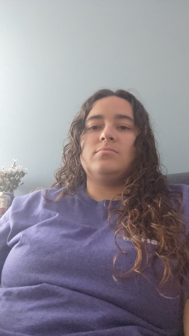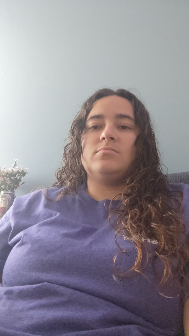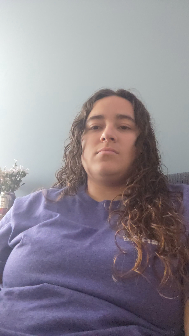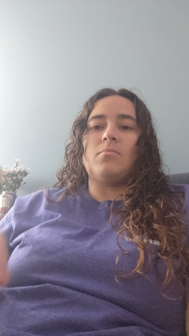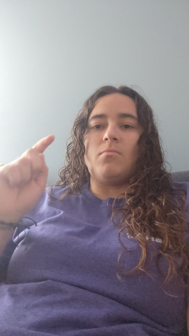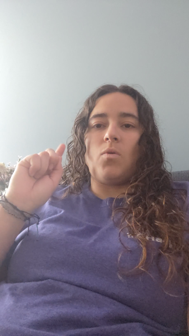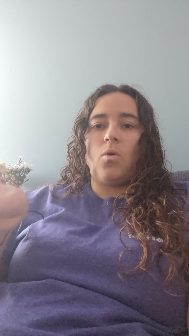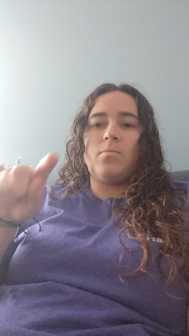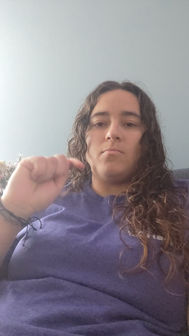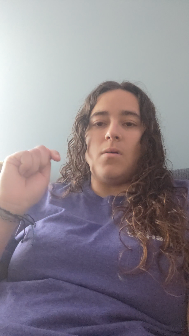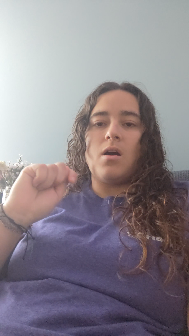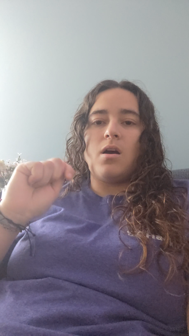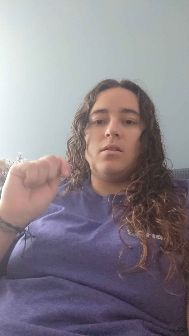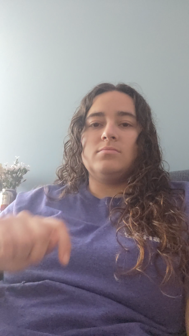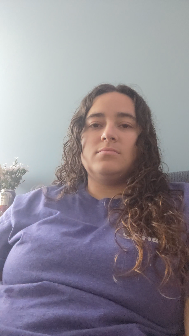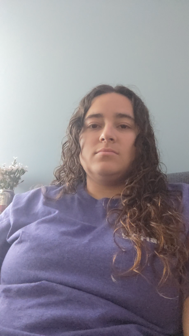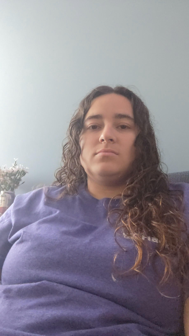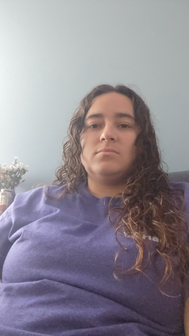go potty